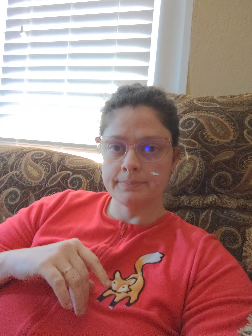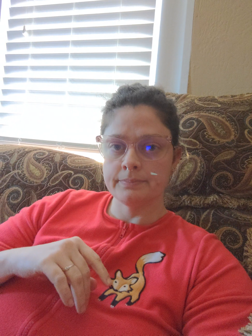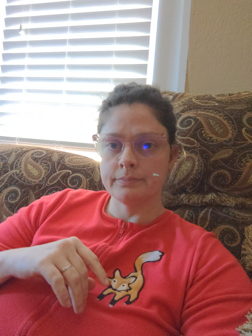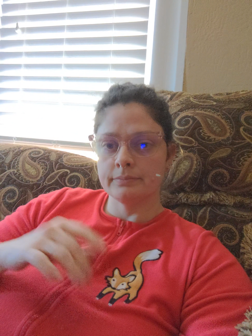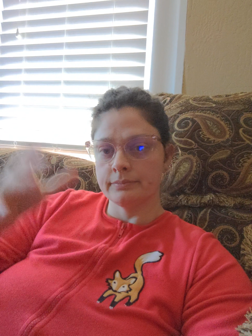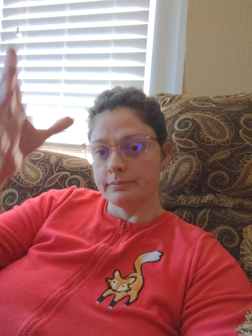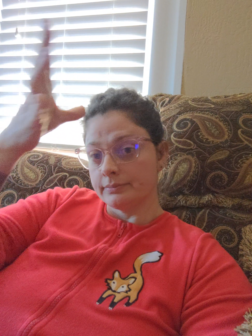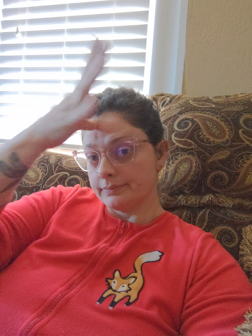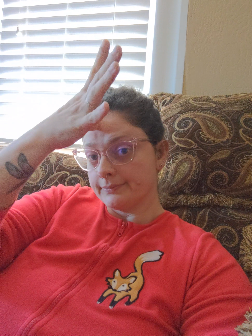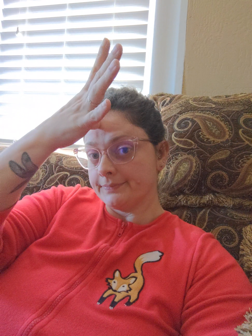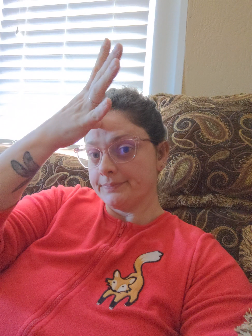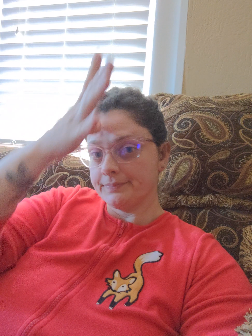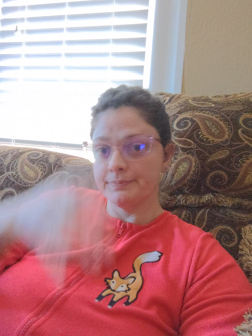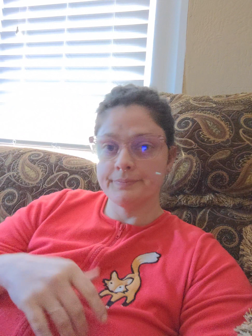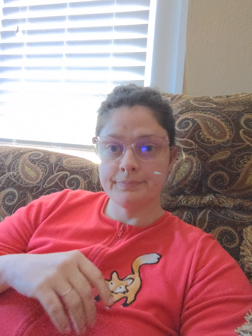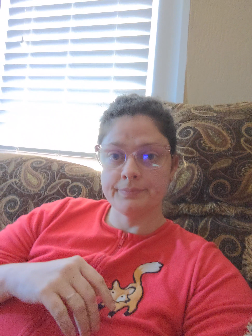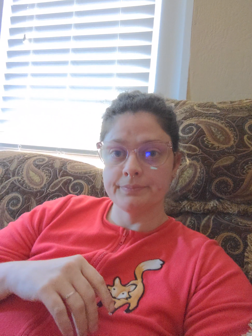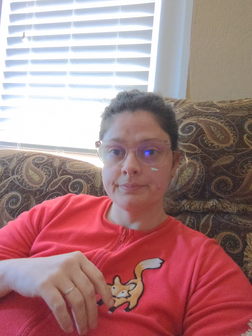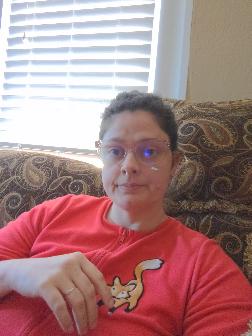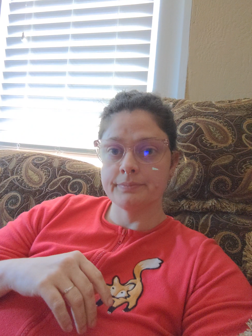dad